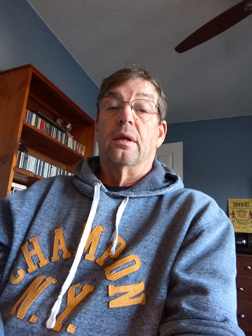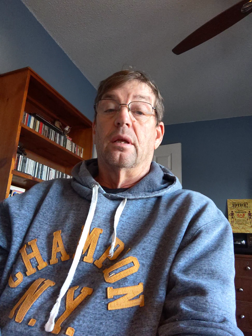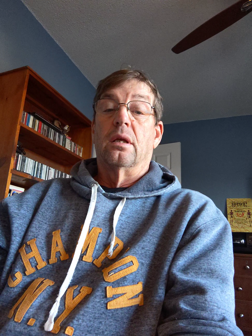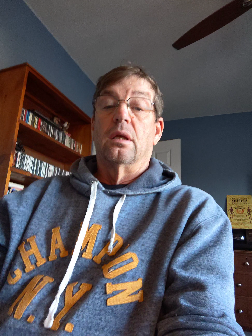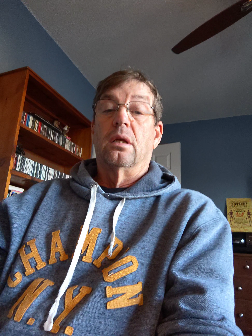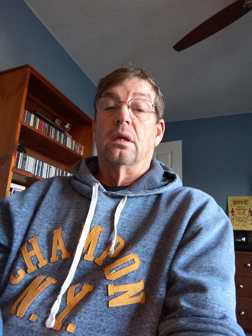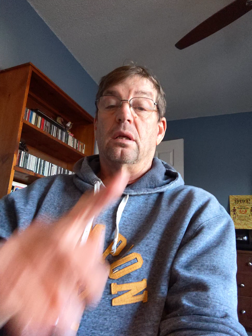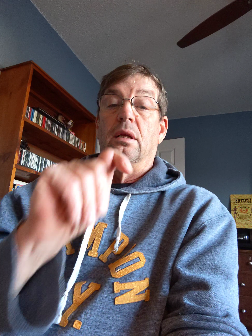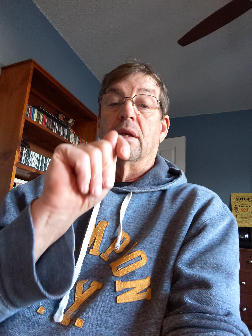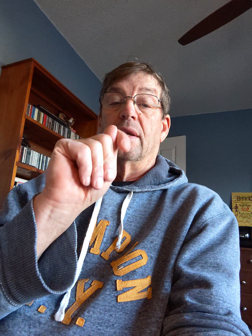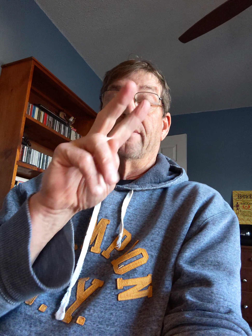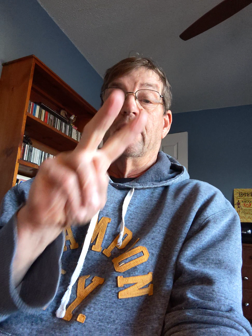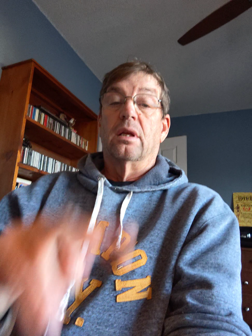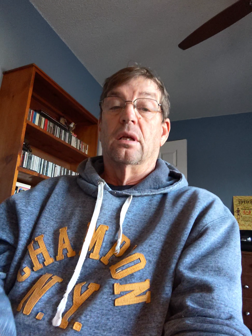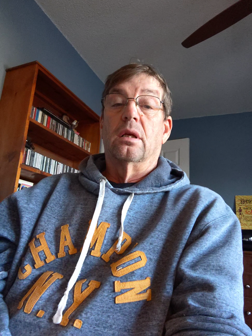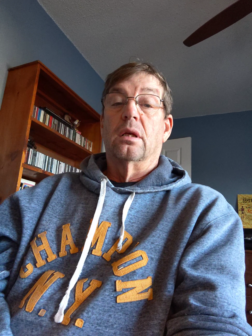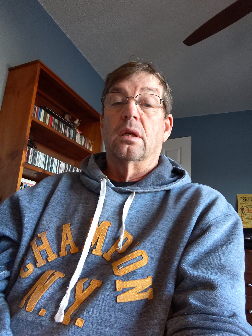TV